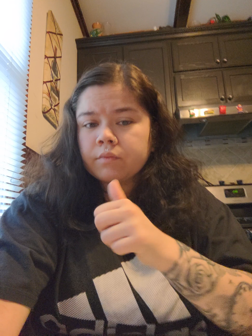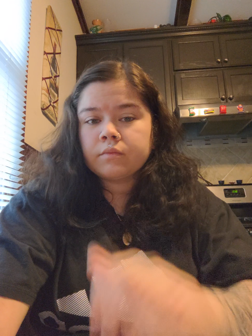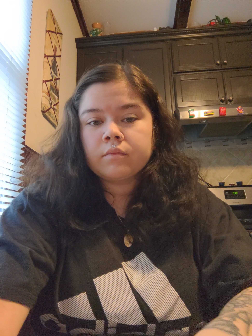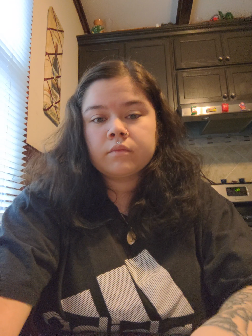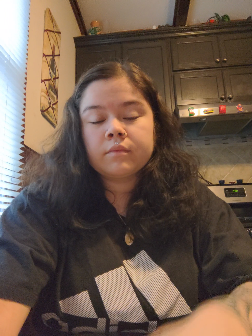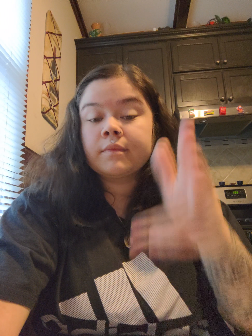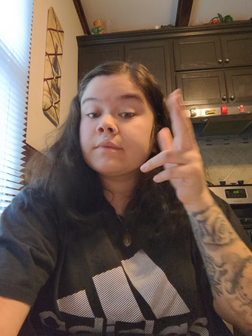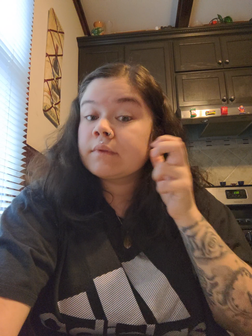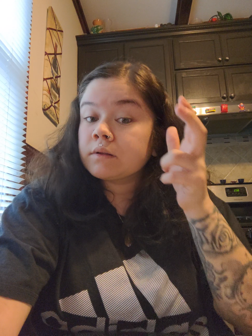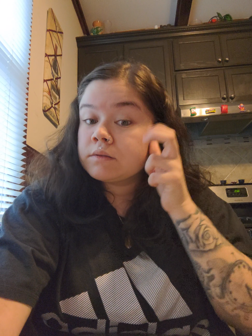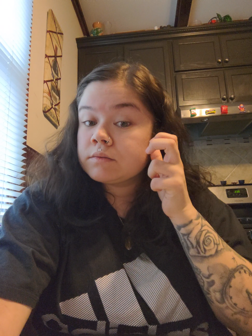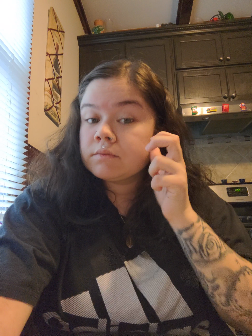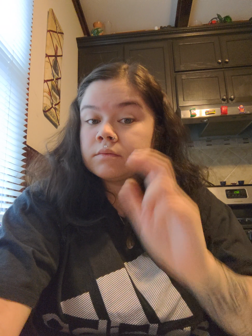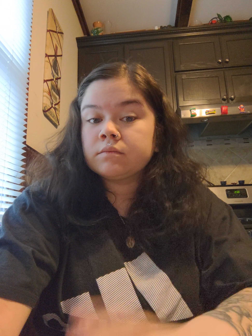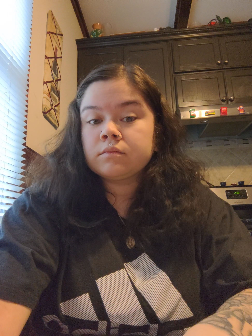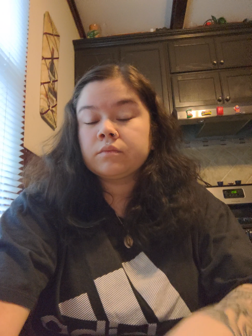listen